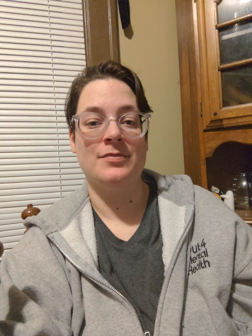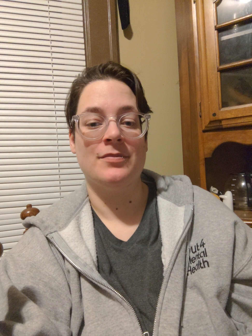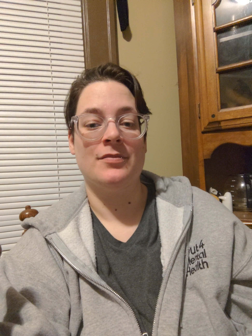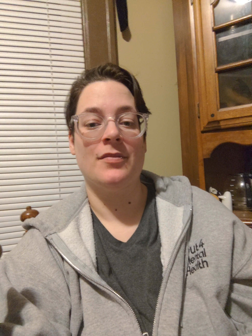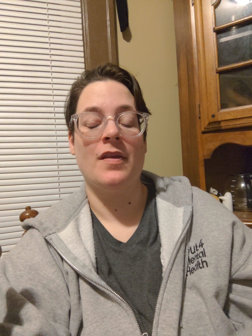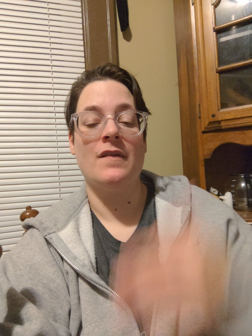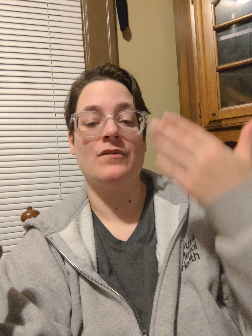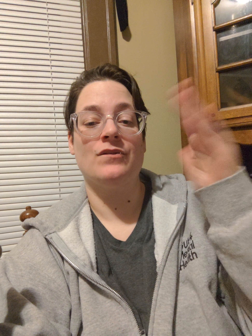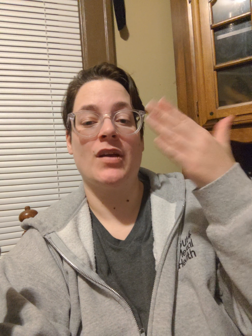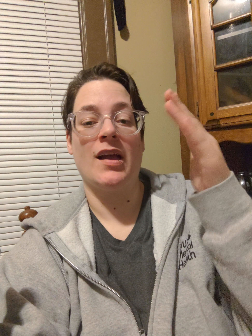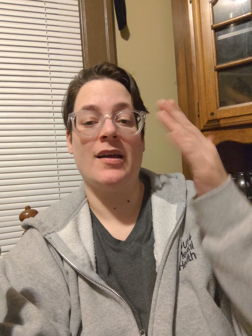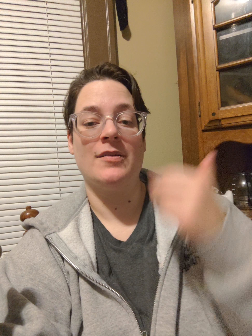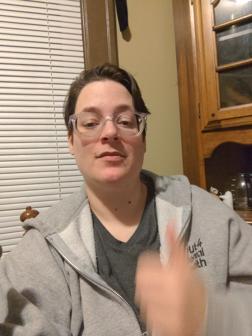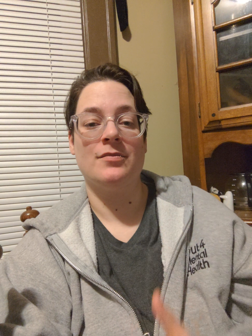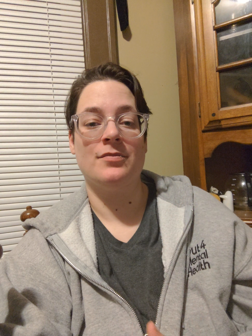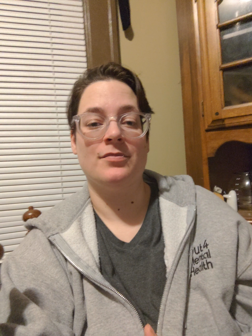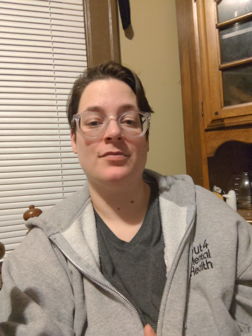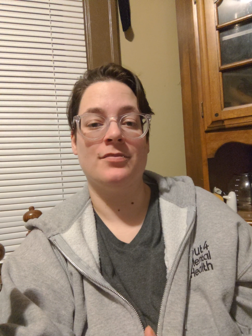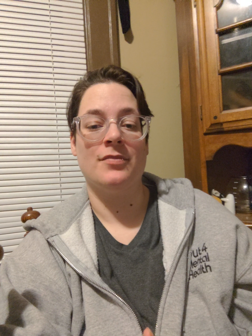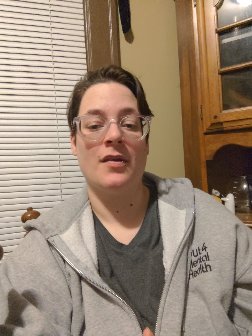flag